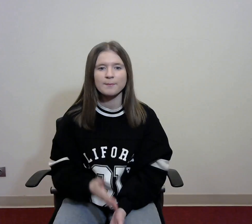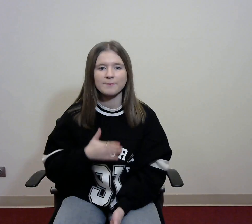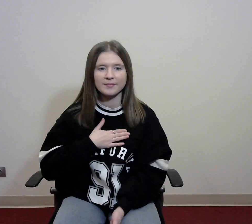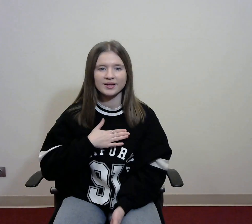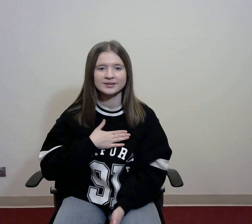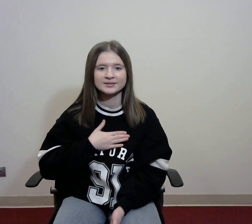mən